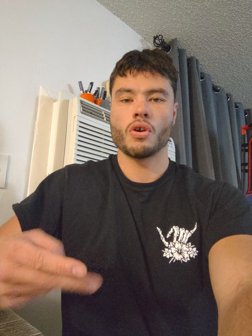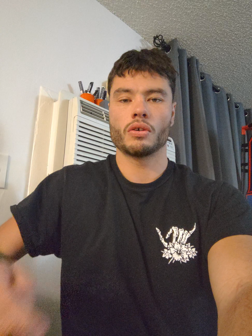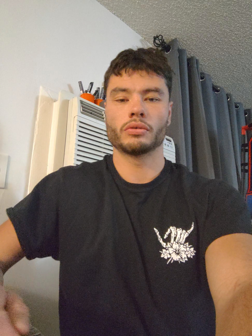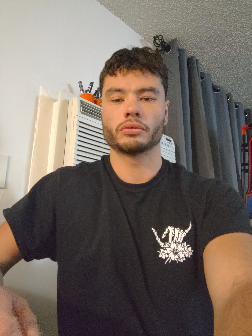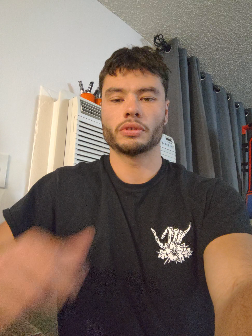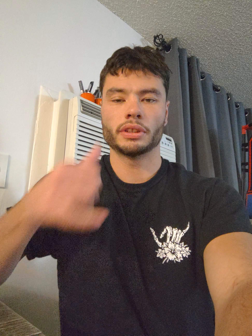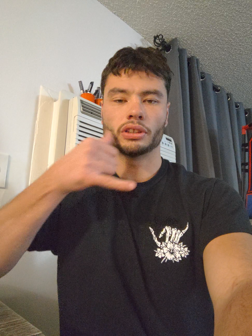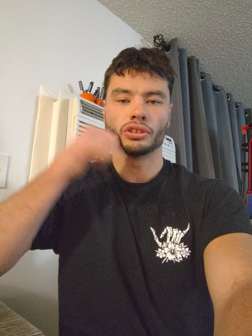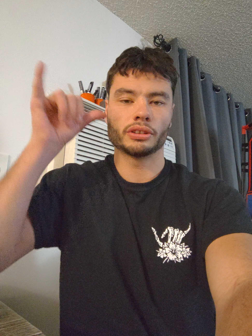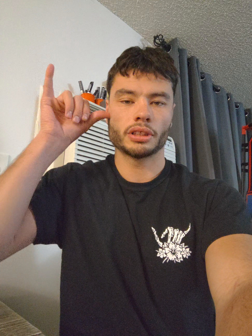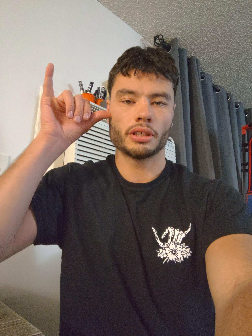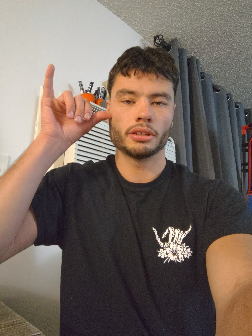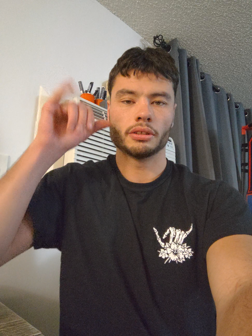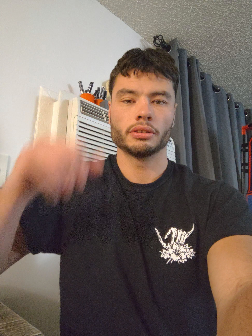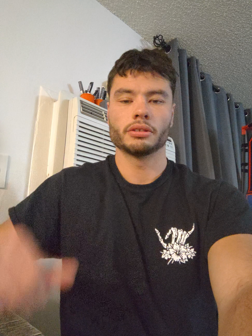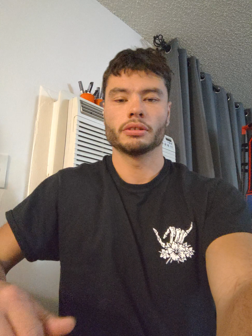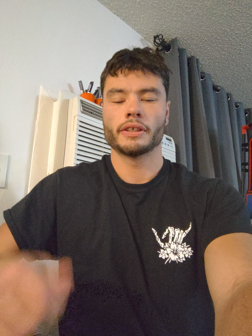yesterday